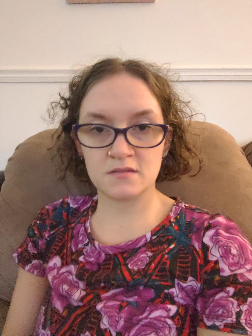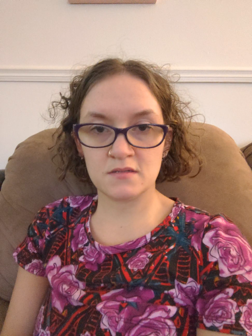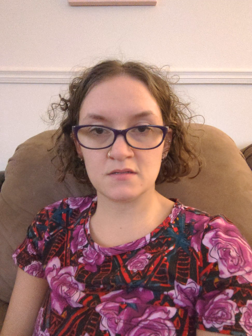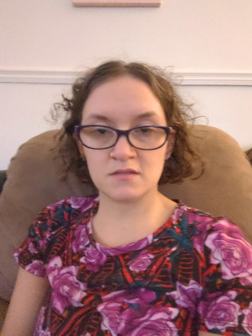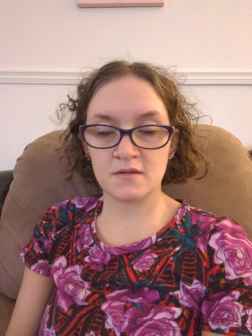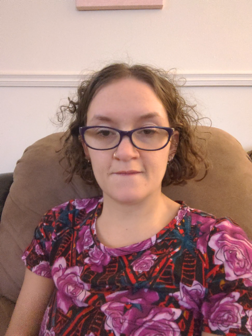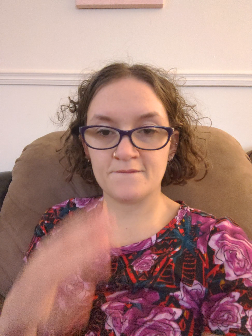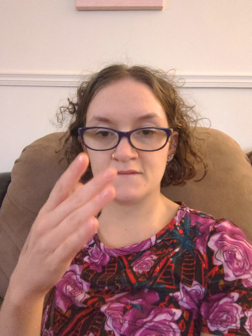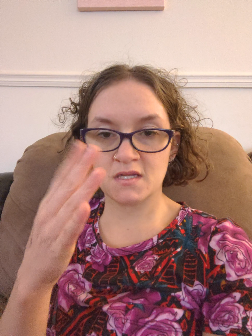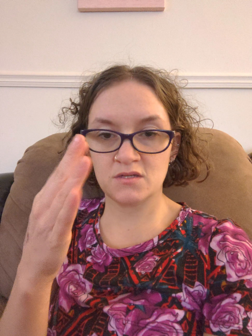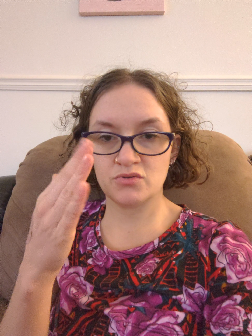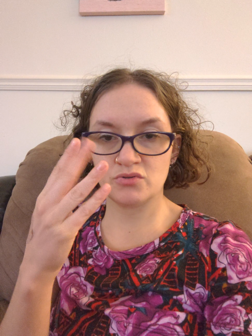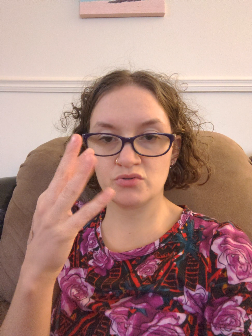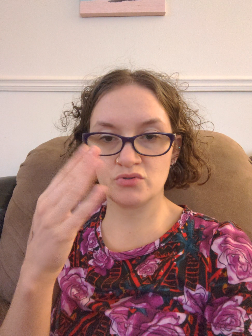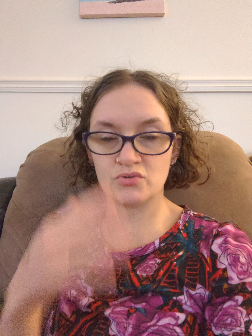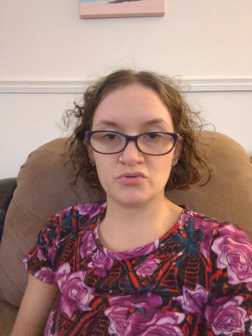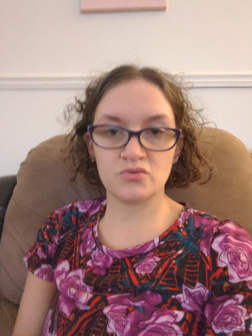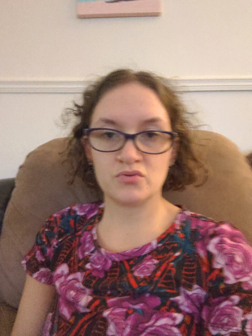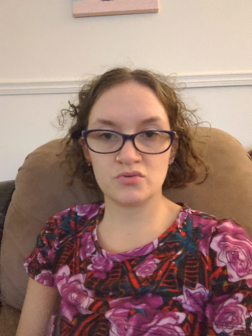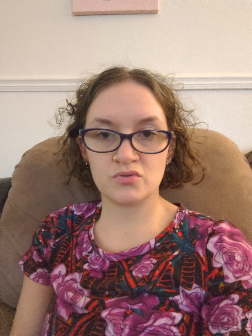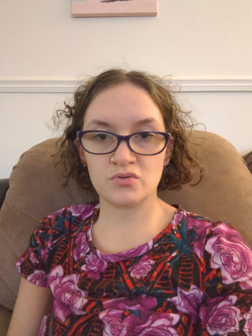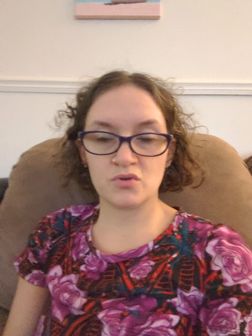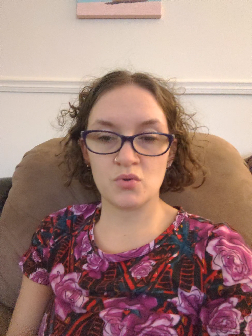finger